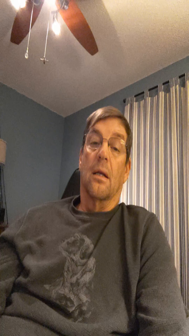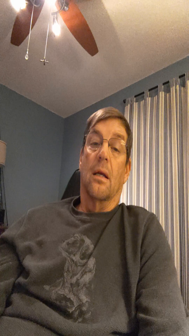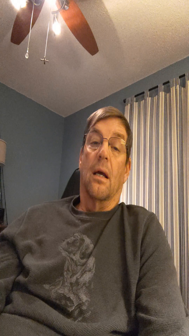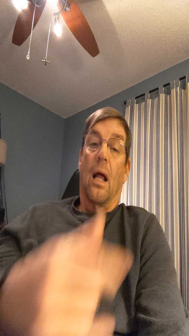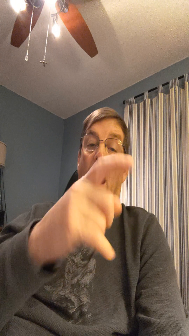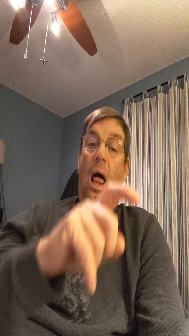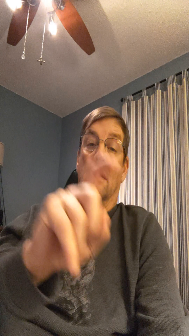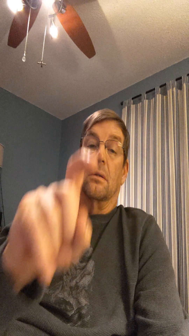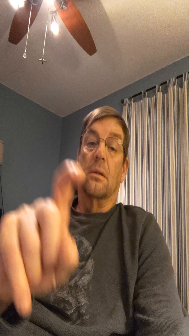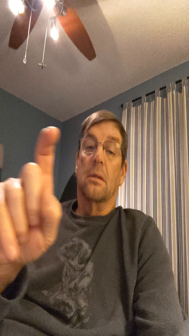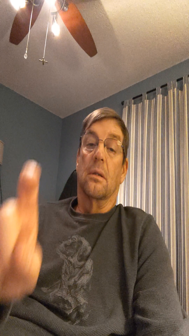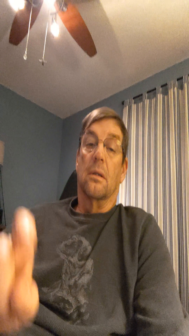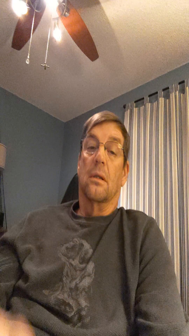closet